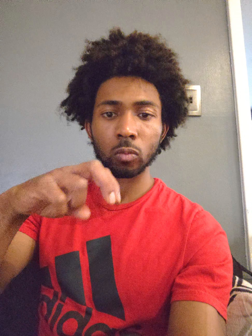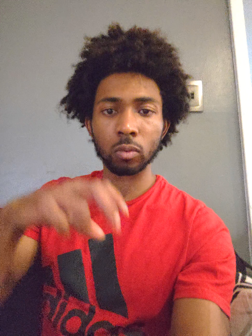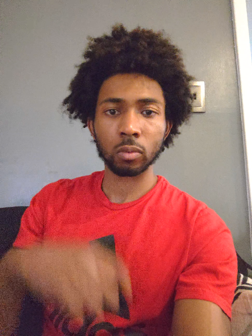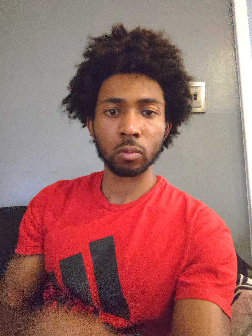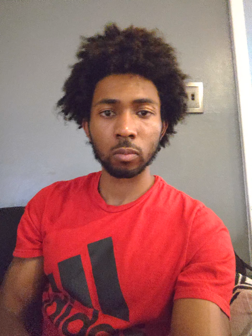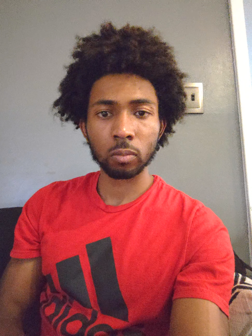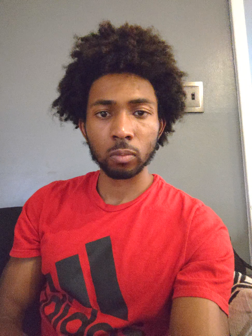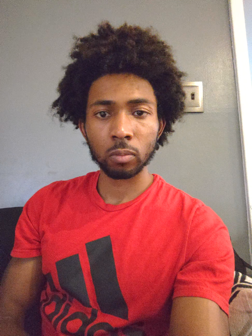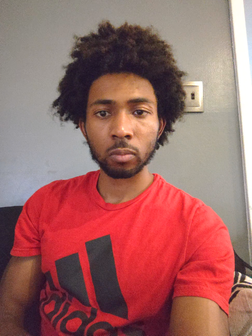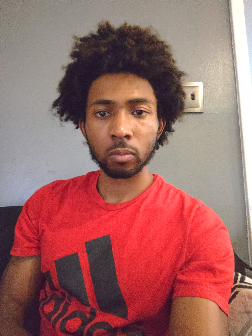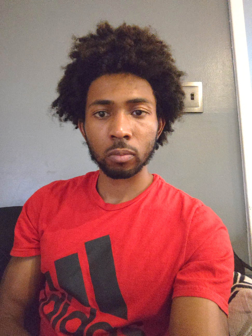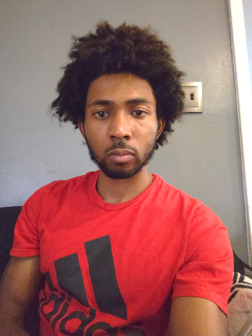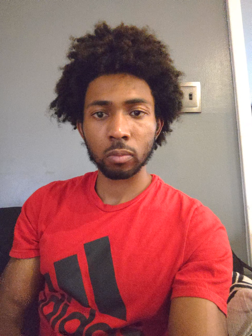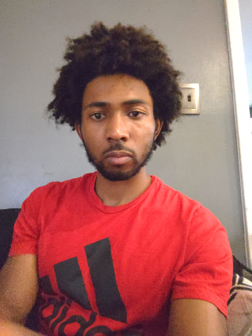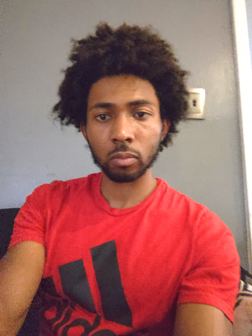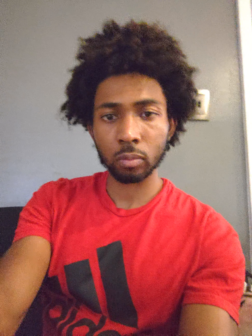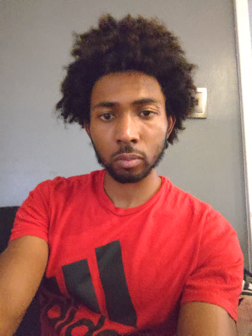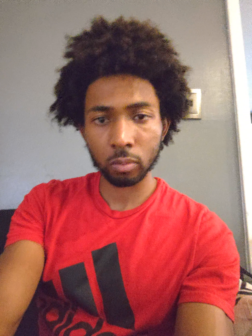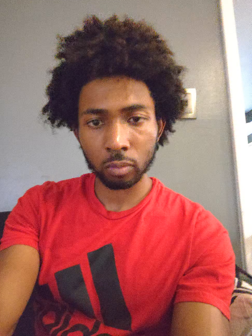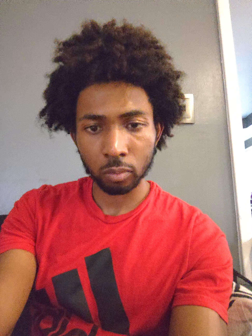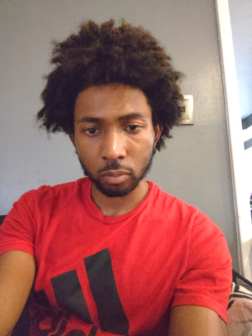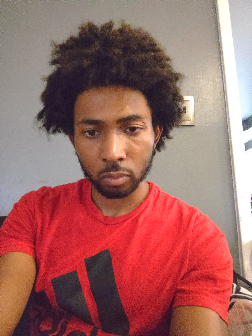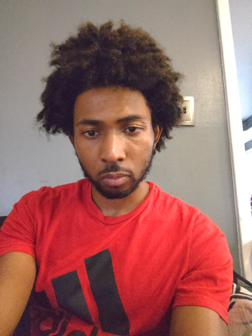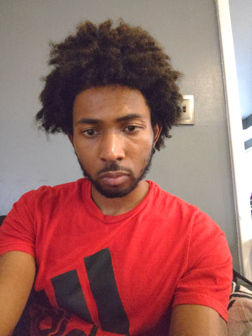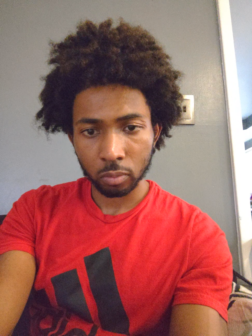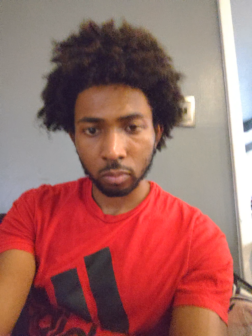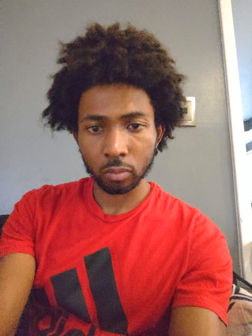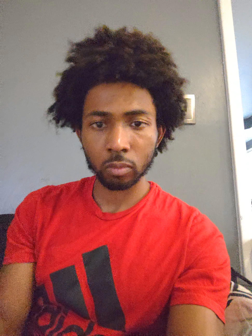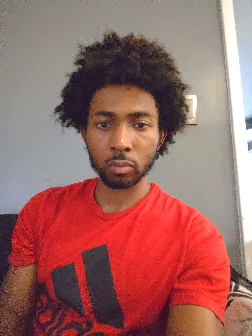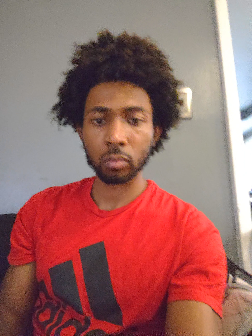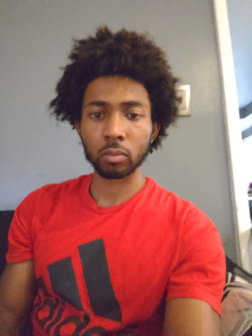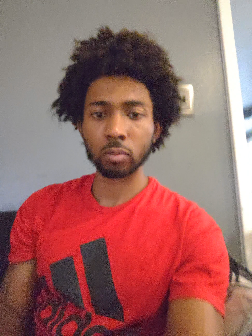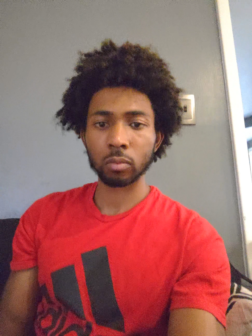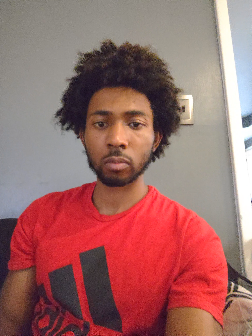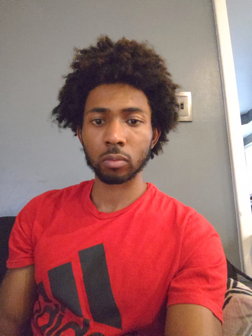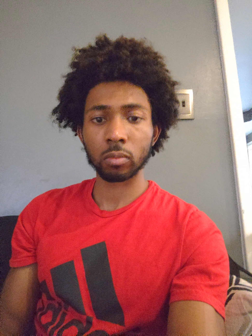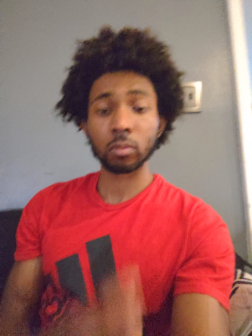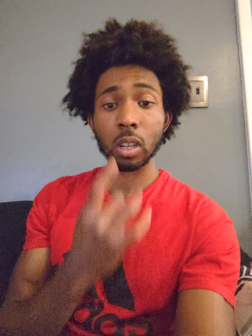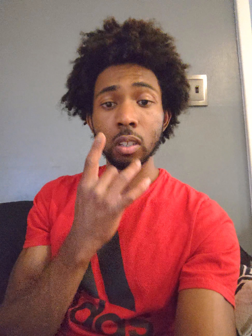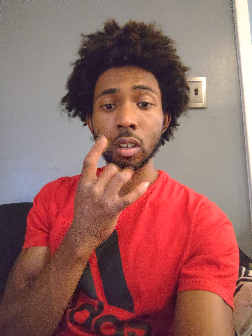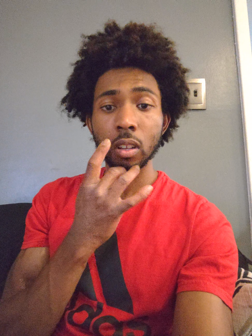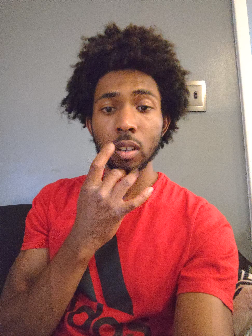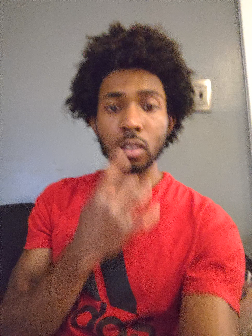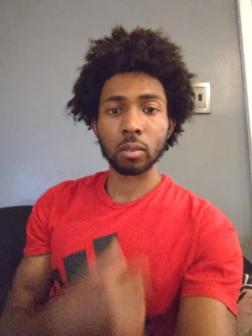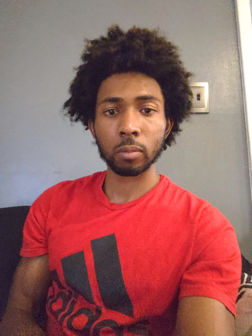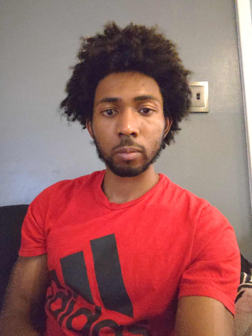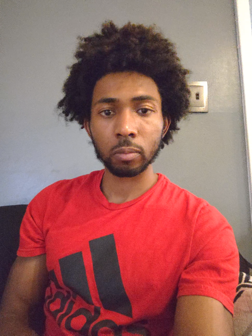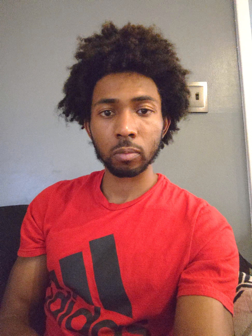light bulb